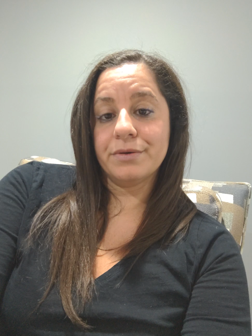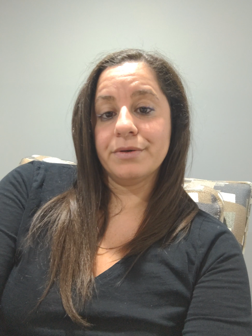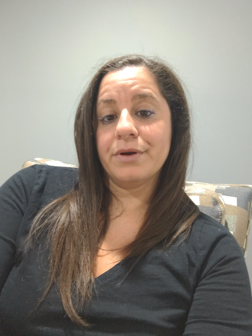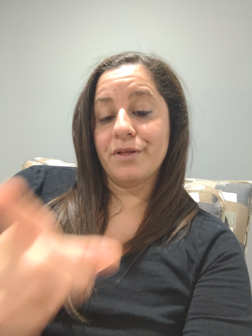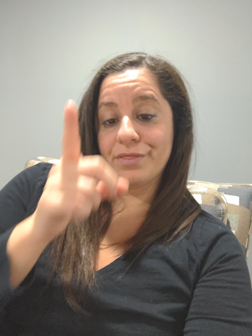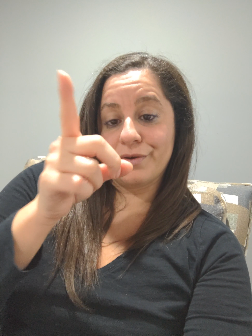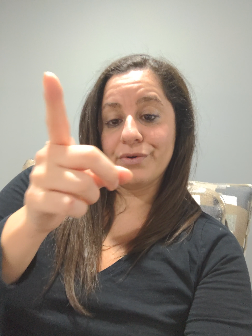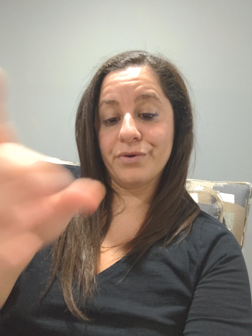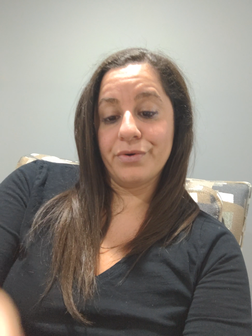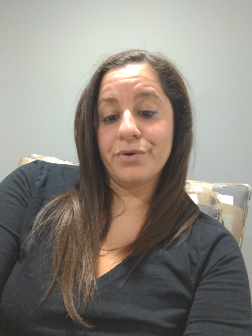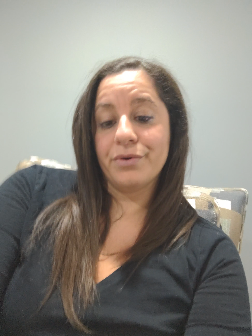there